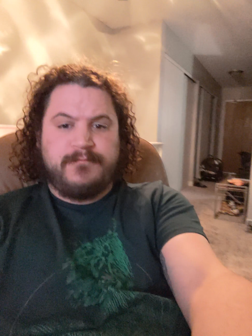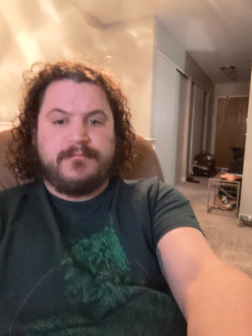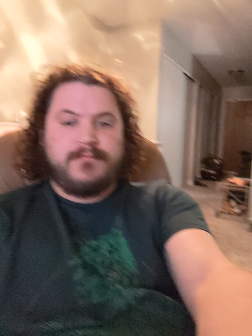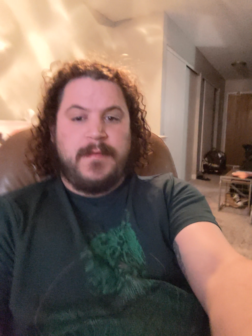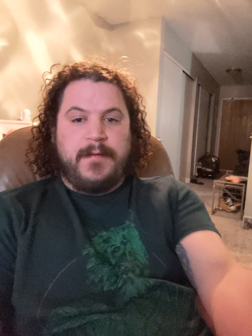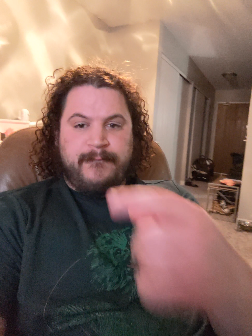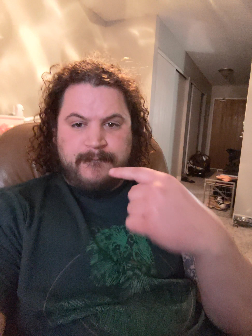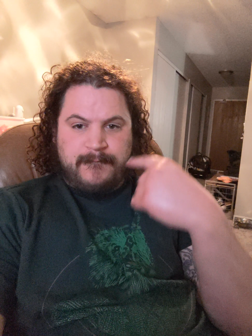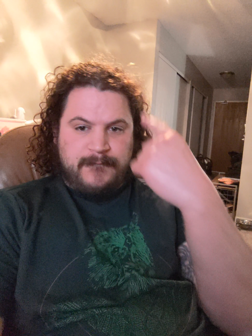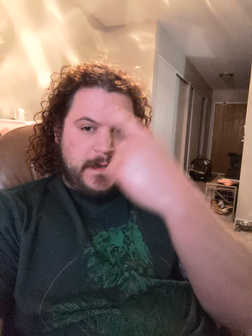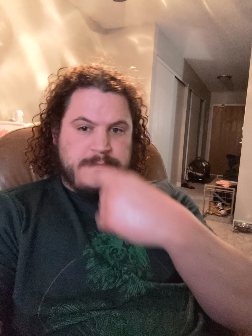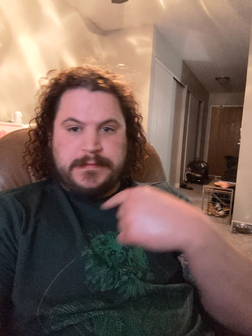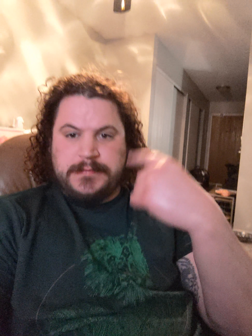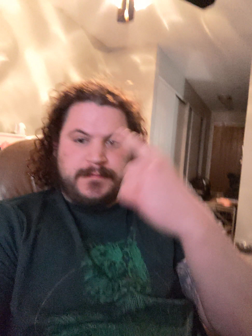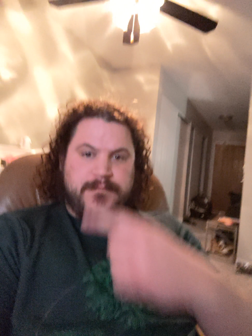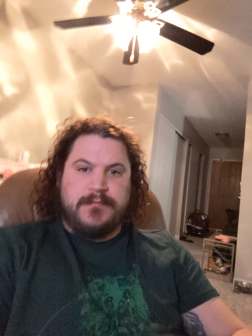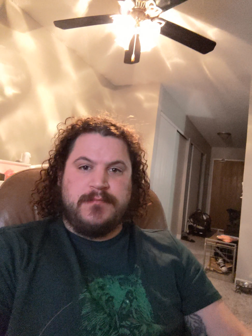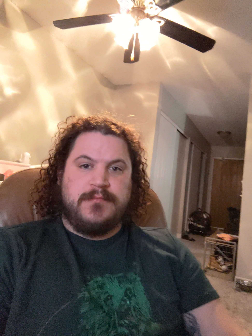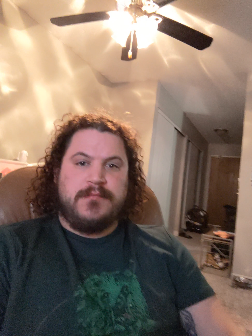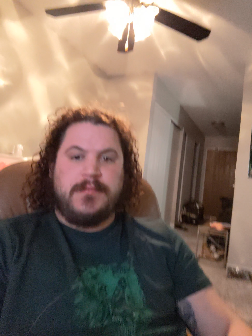face